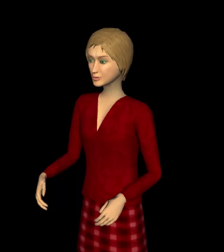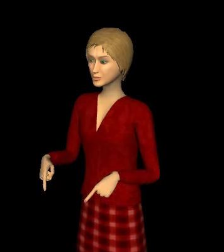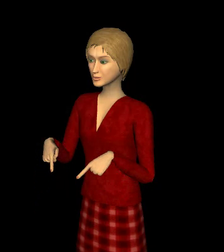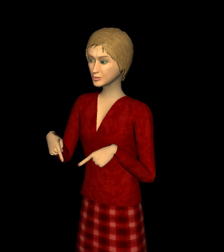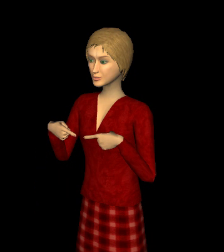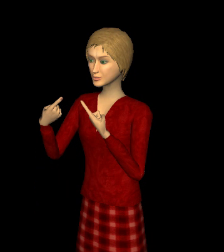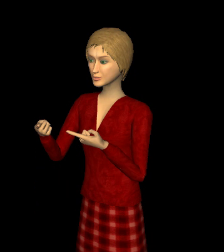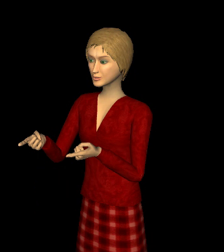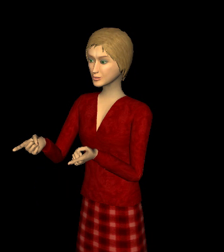يذهب